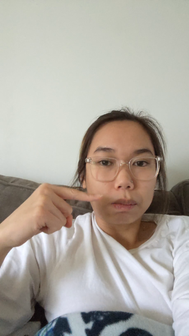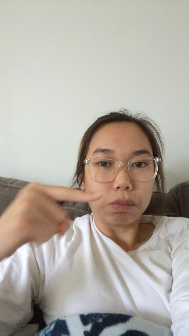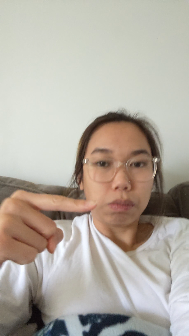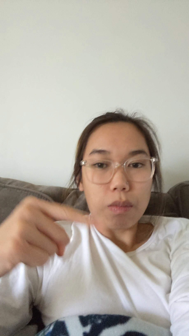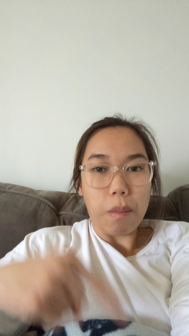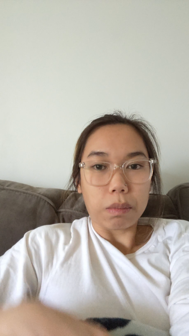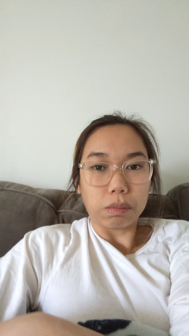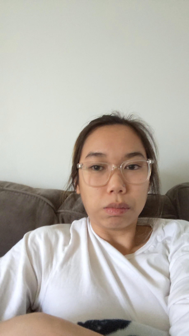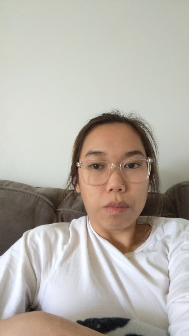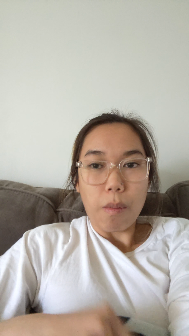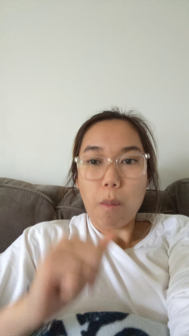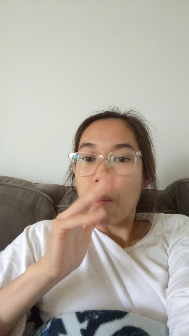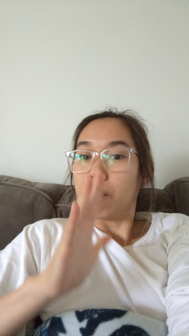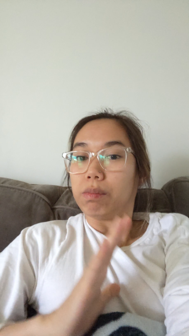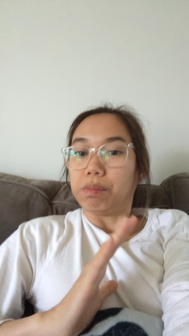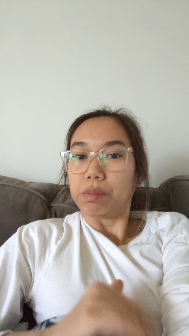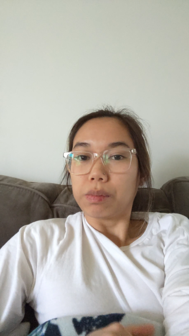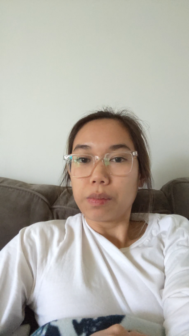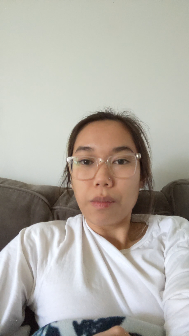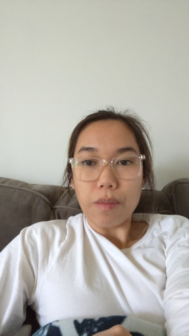lady